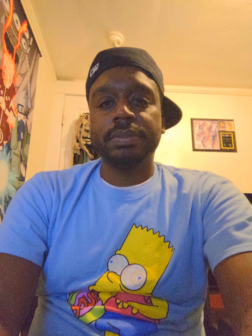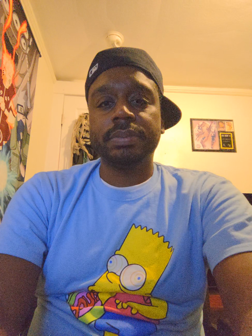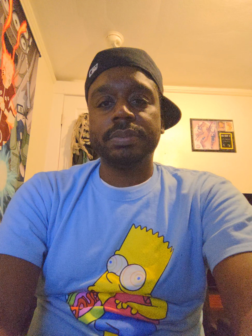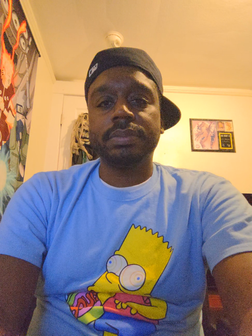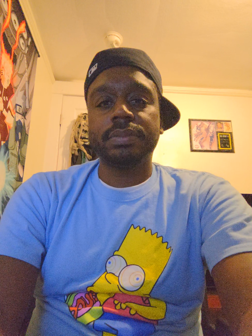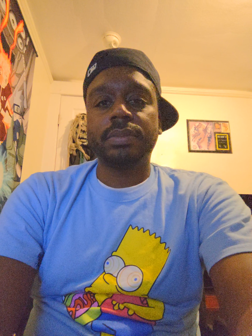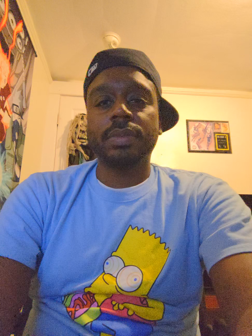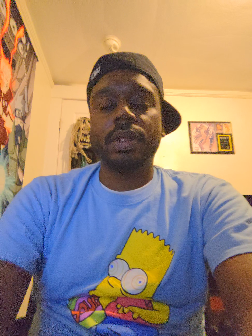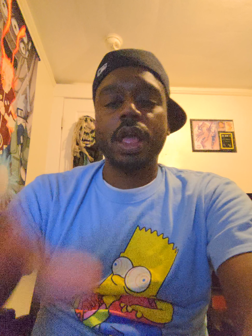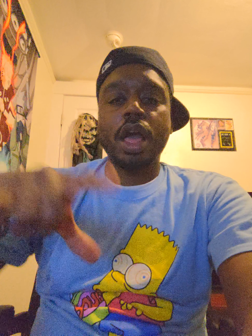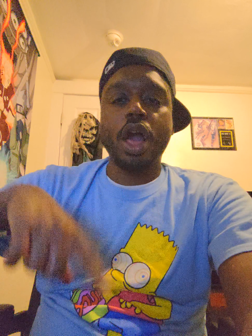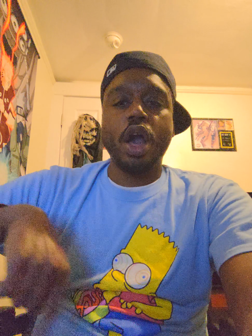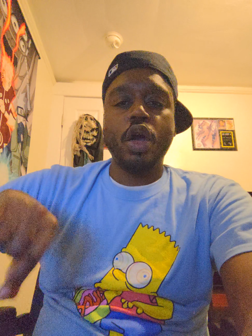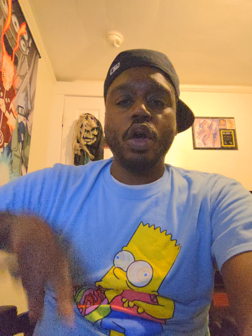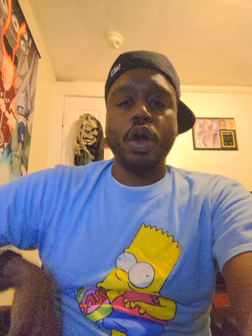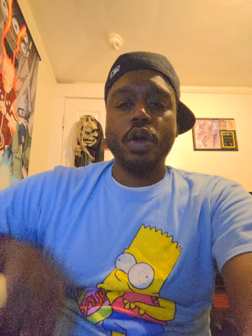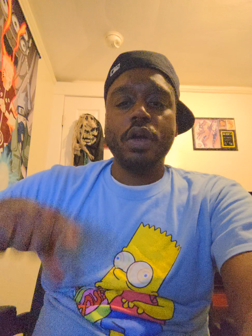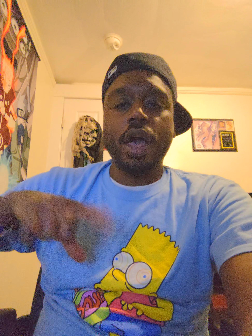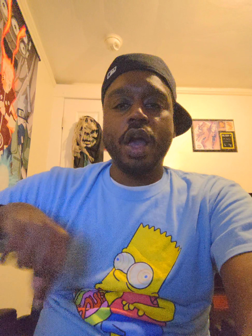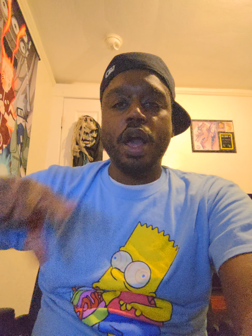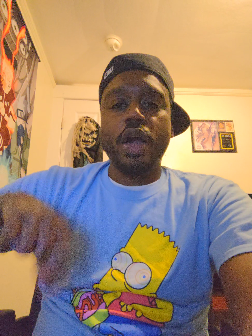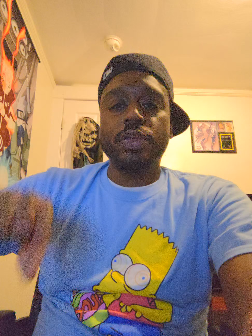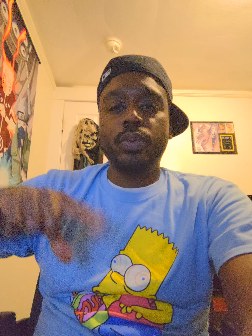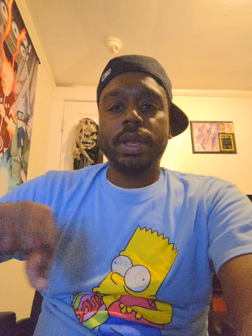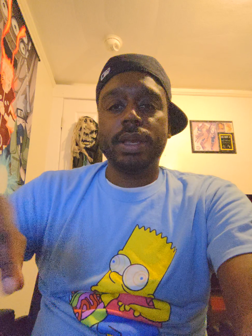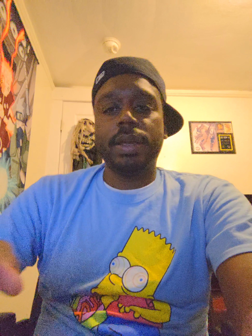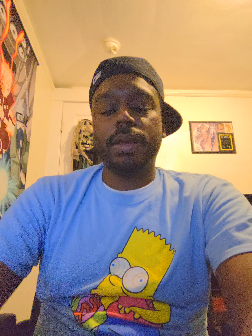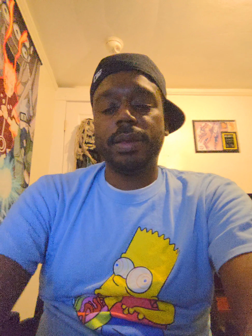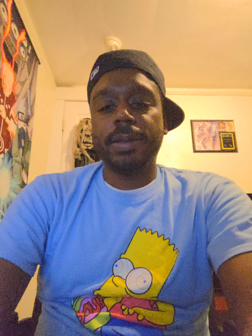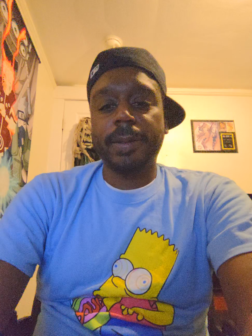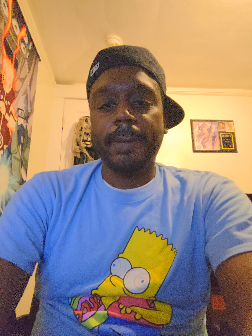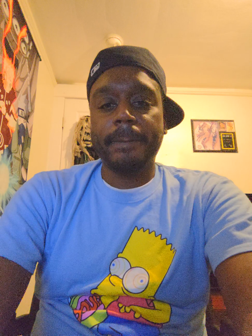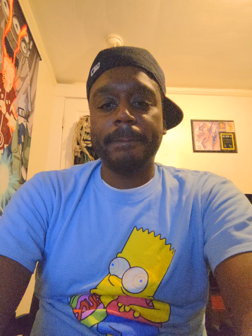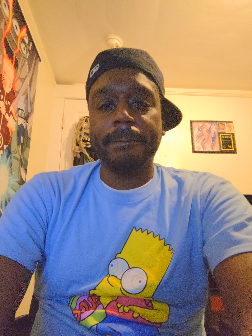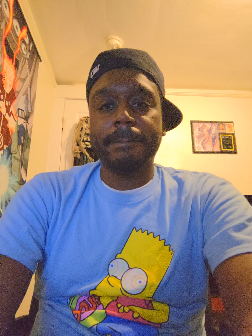underwear